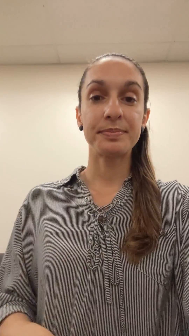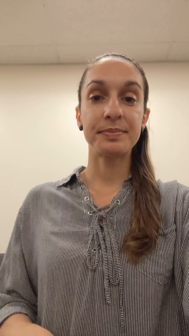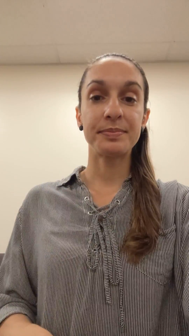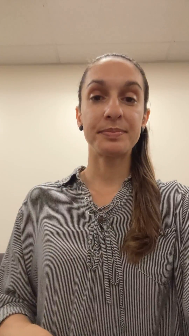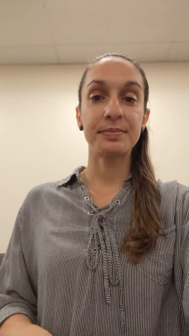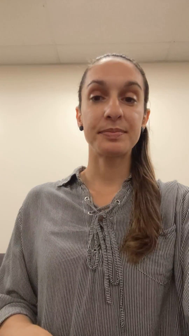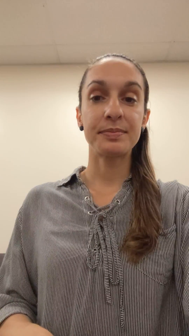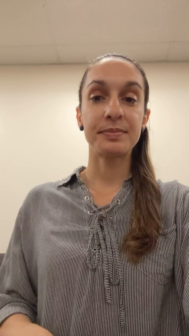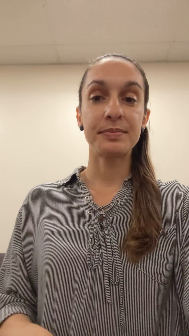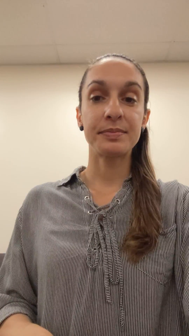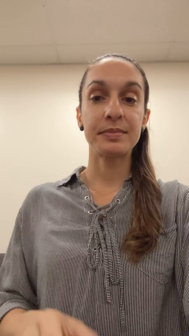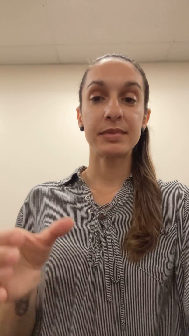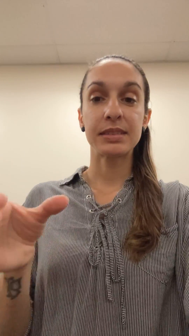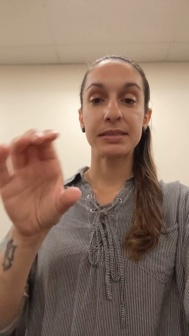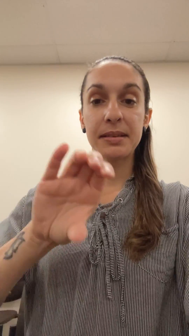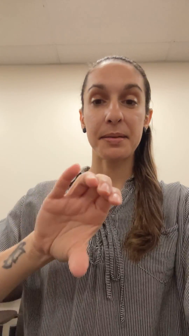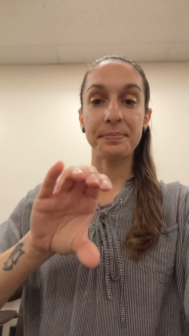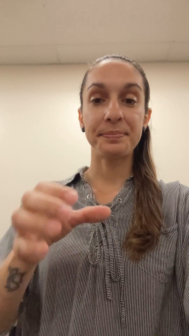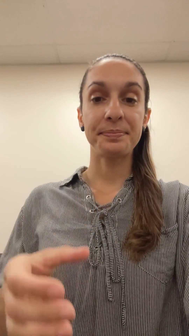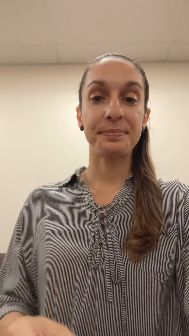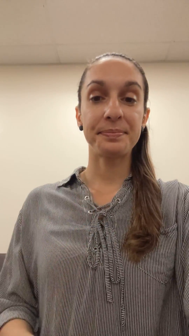dump